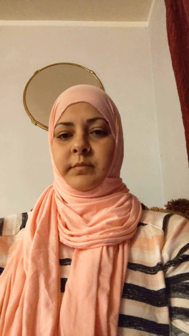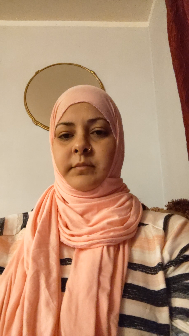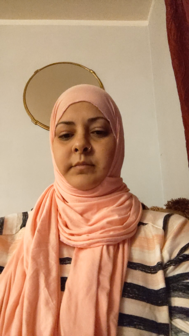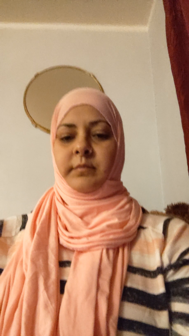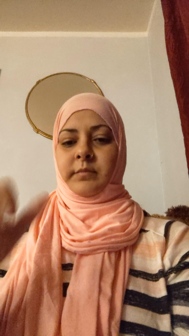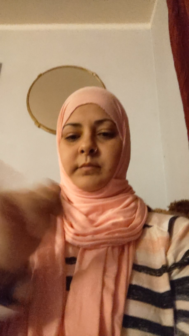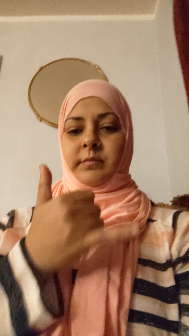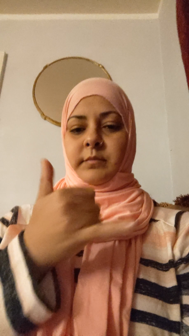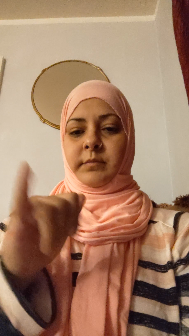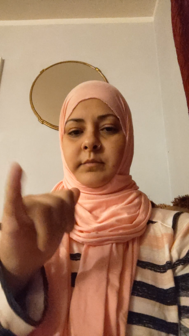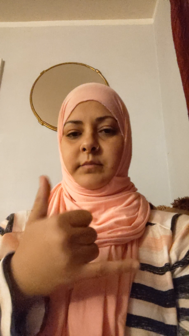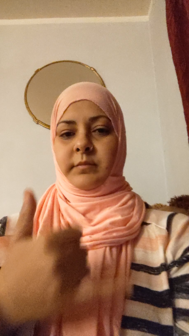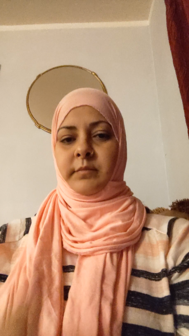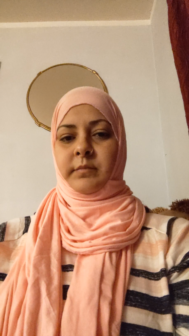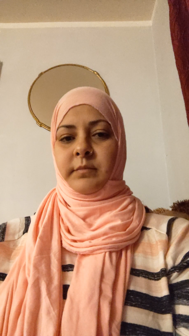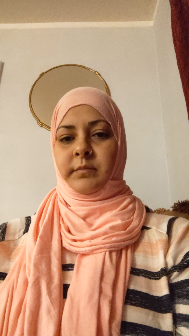play